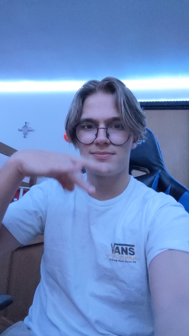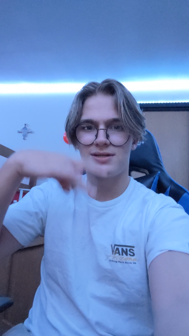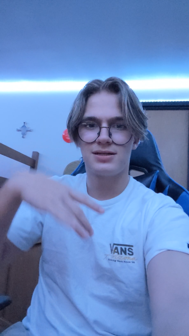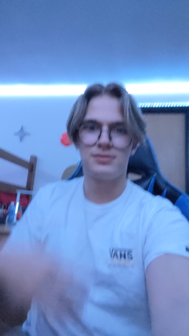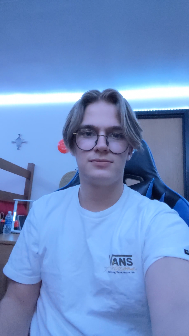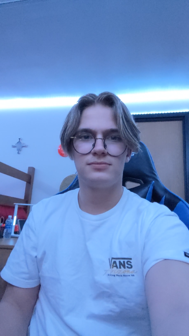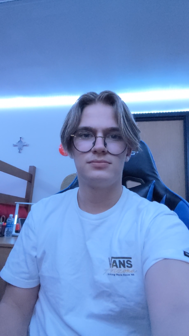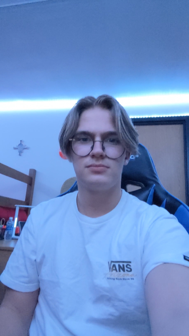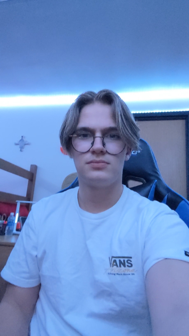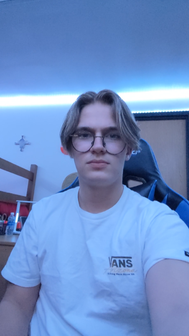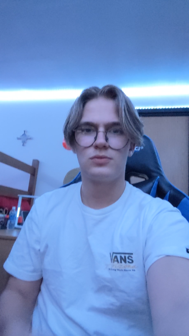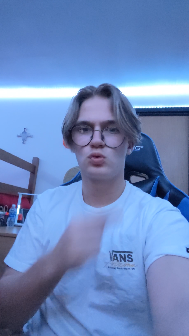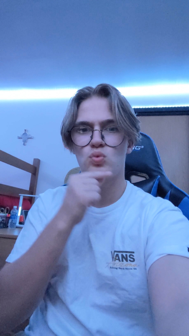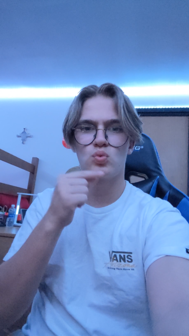glue